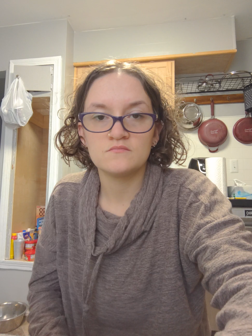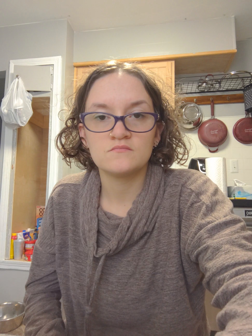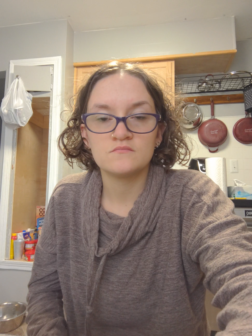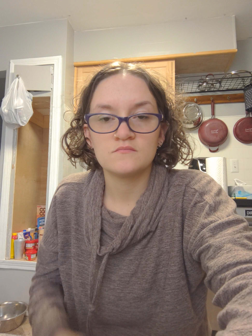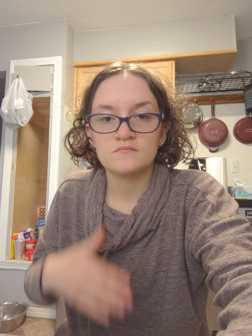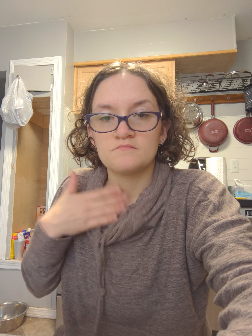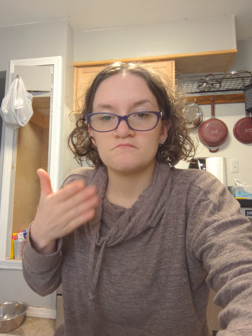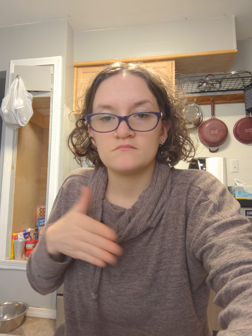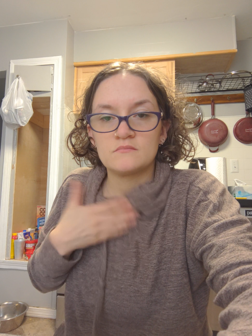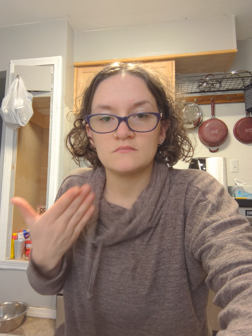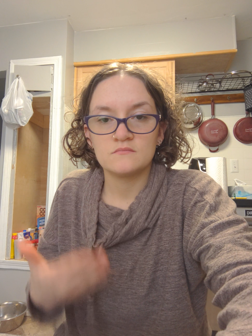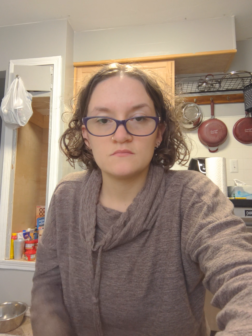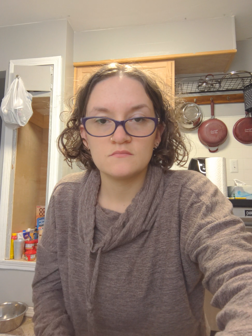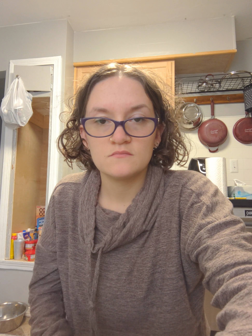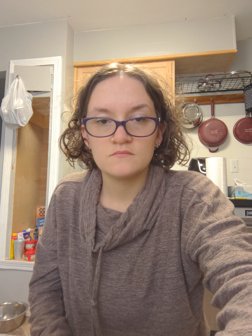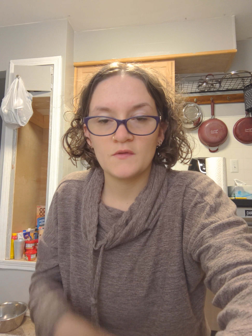happy